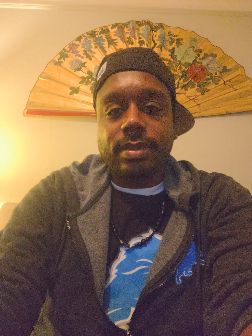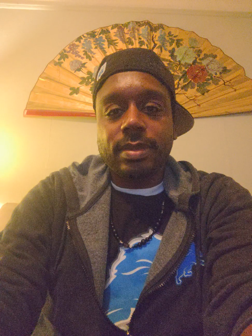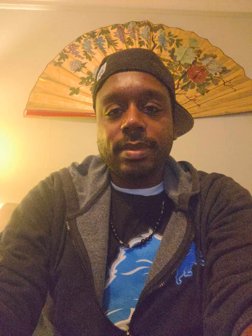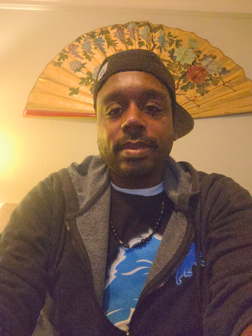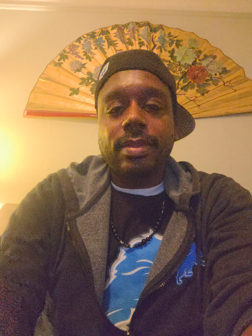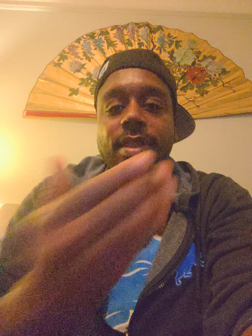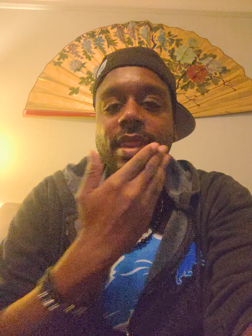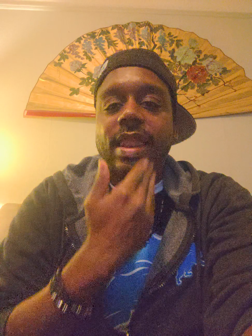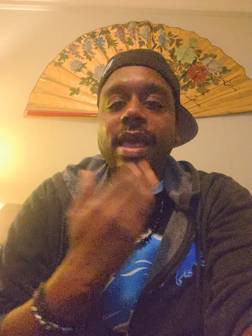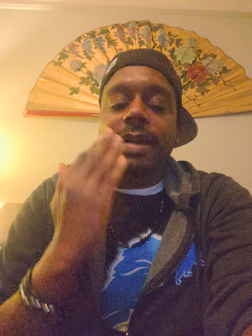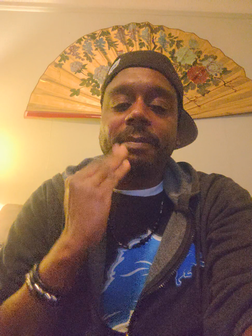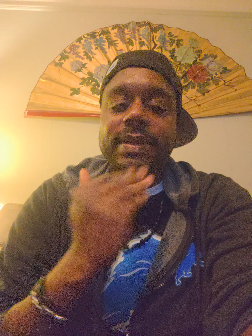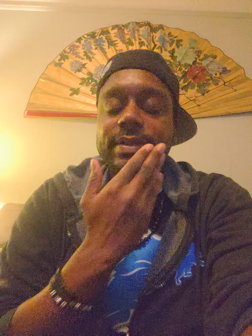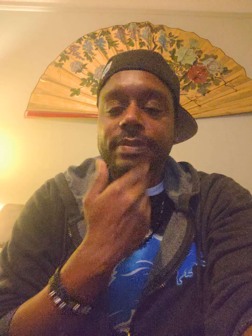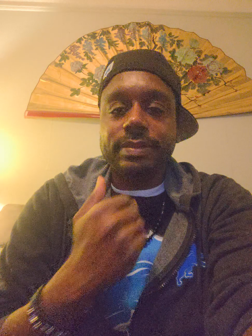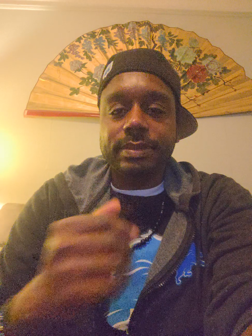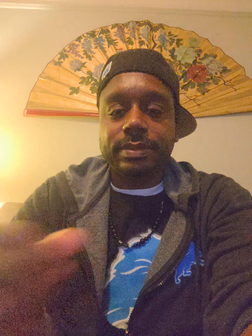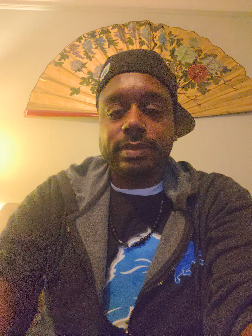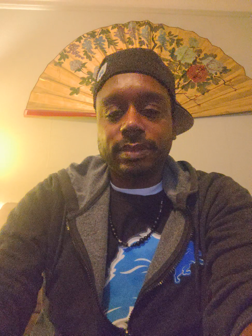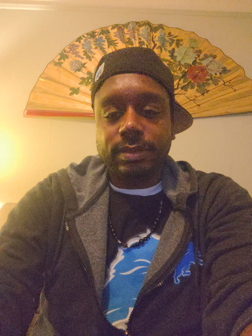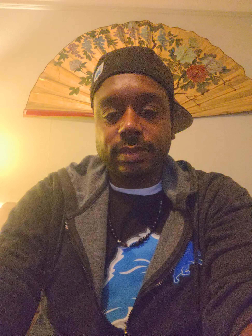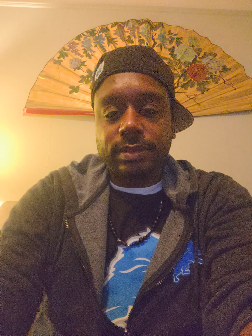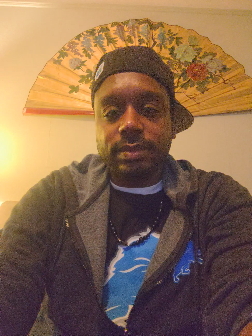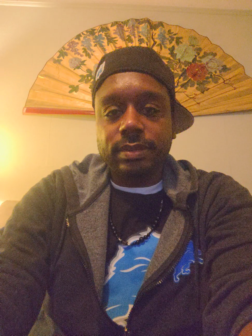napkin